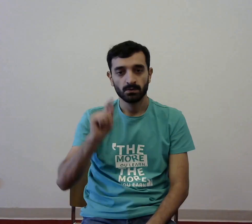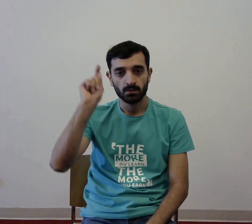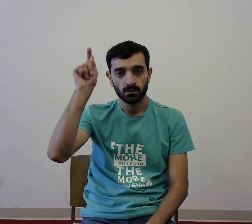O